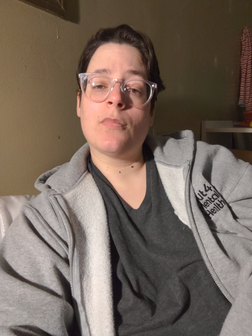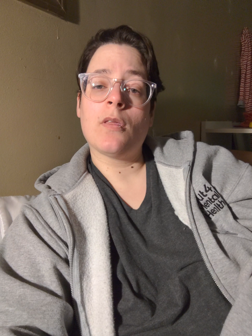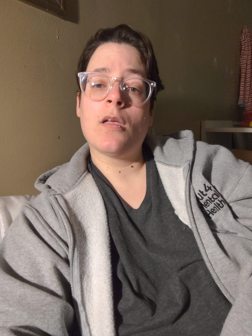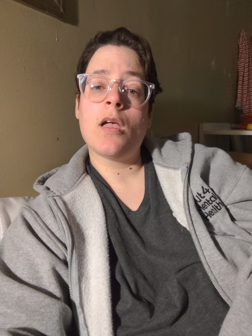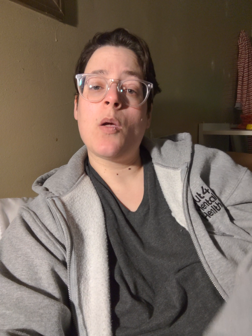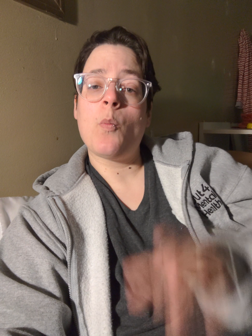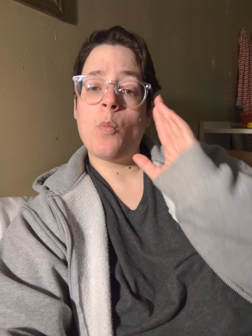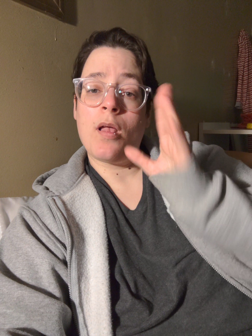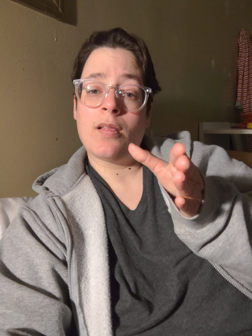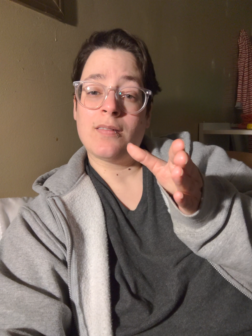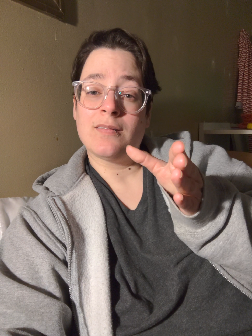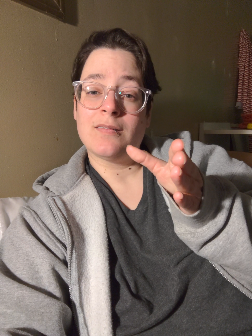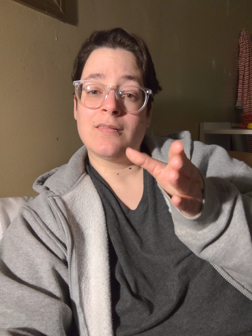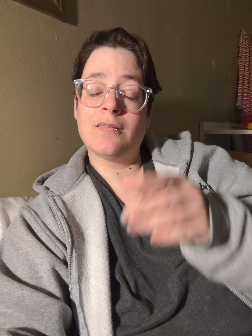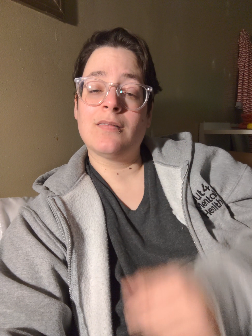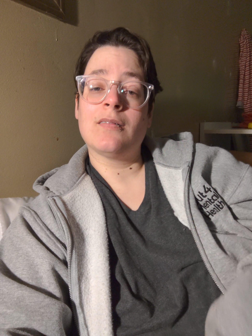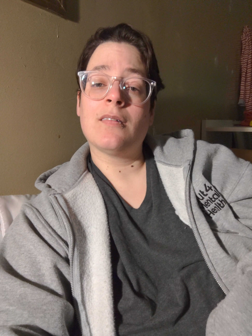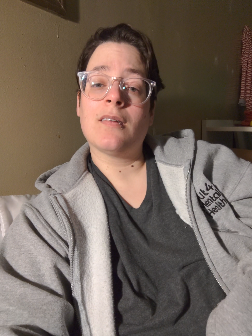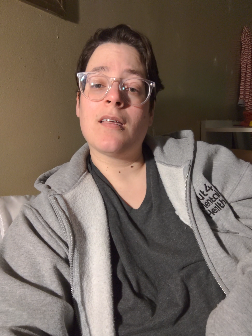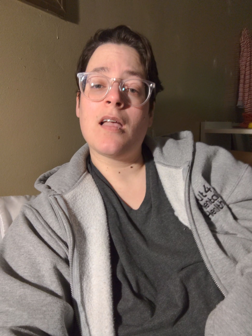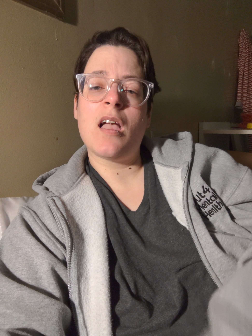will